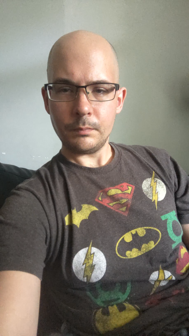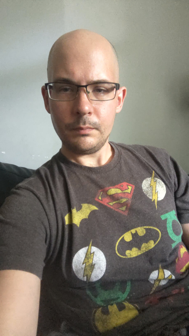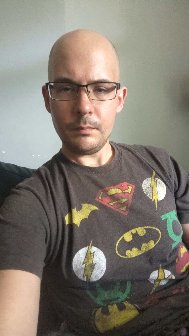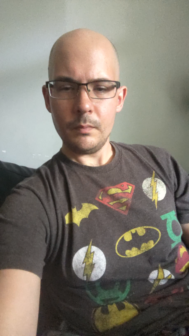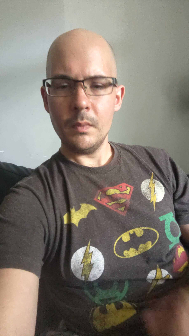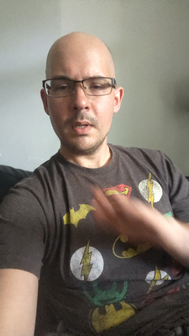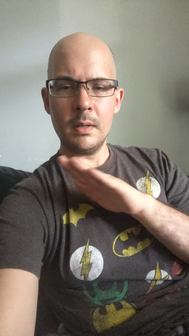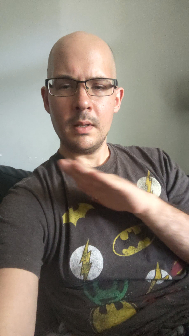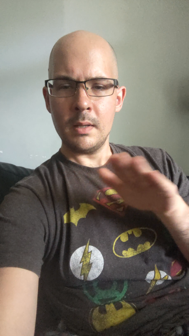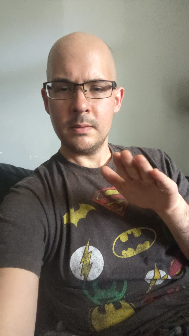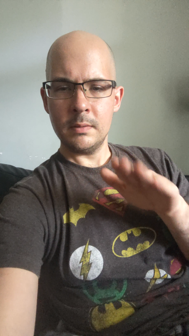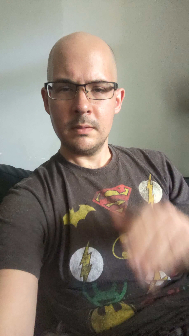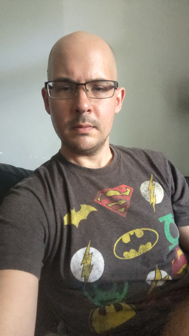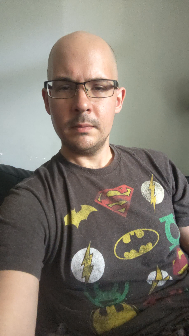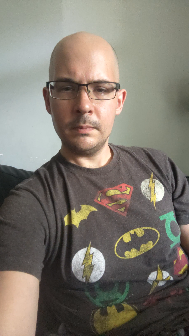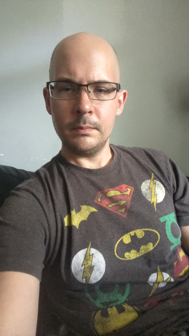nice